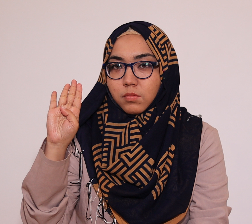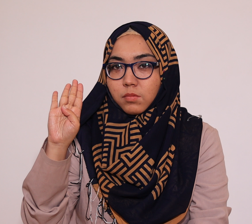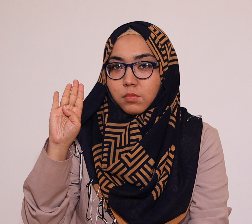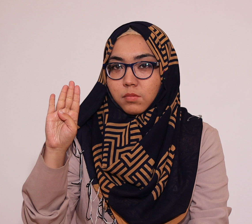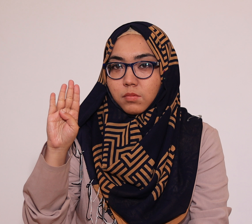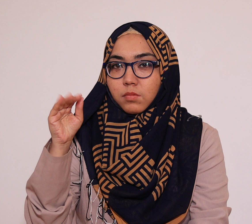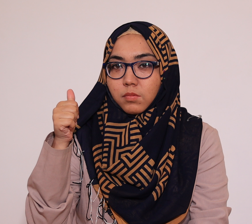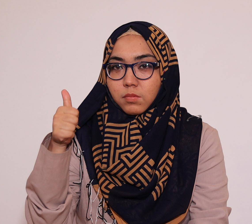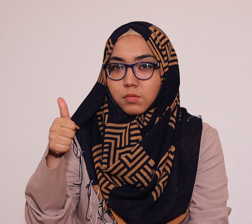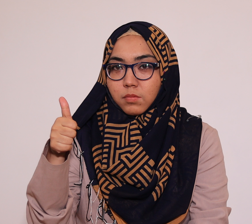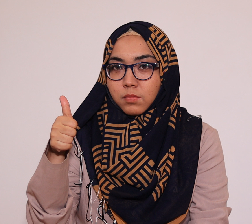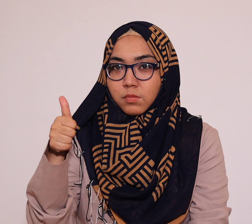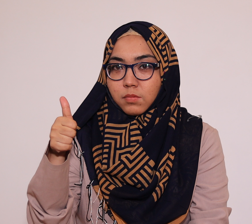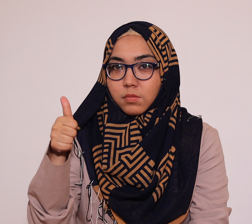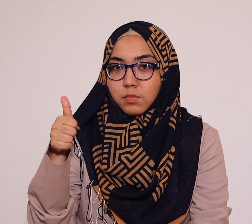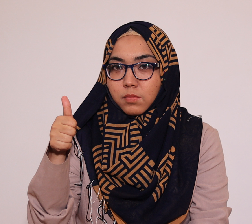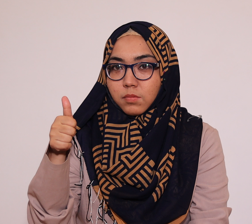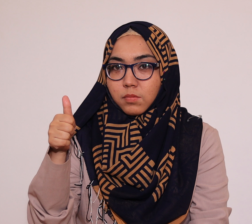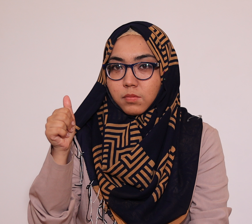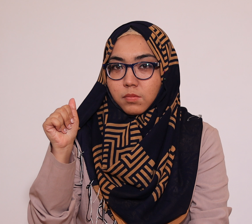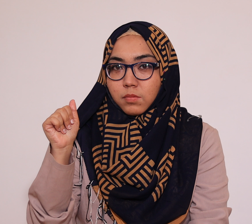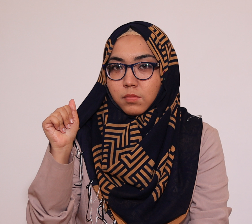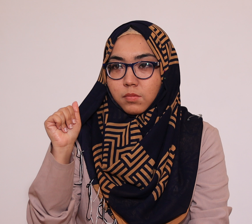best